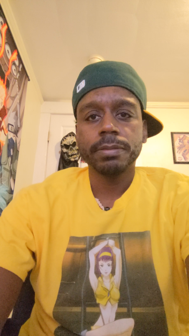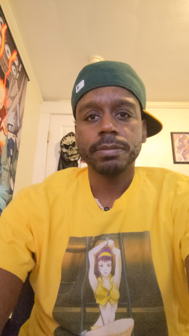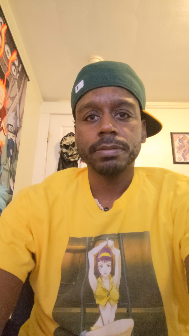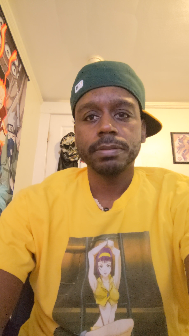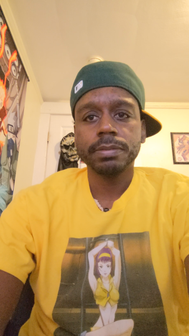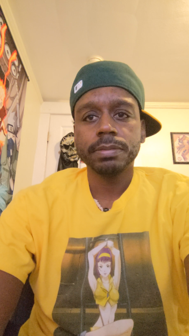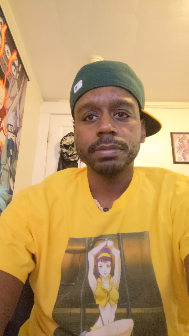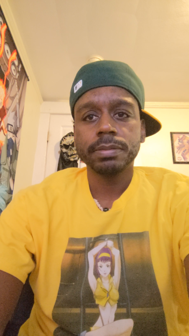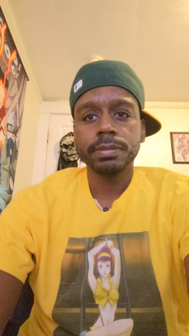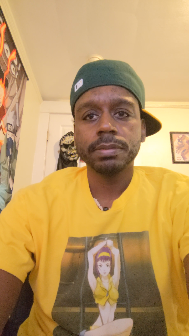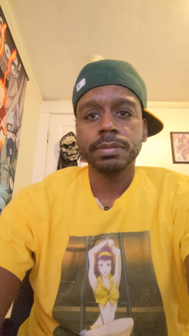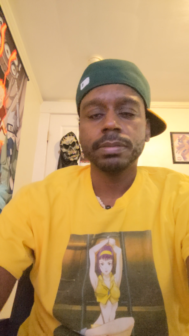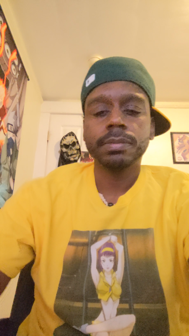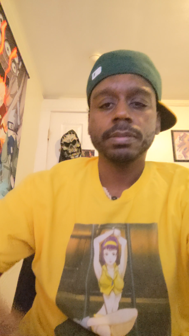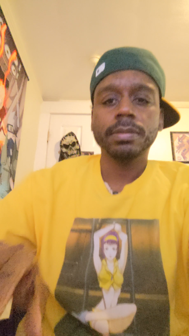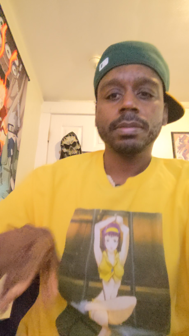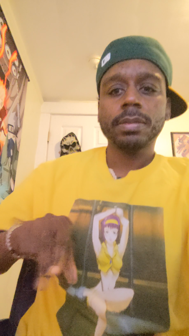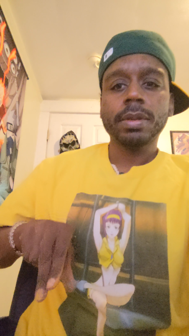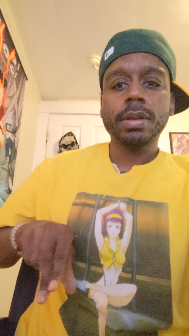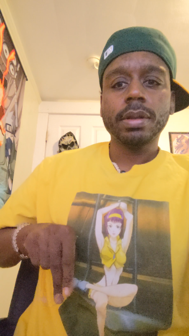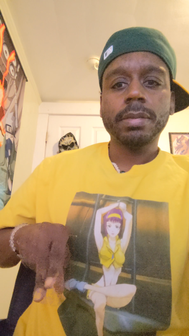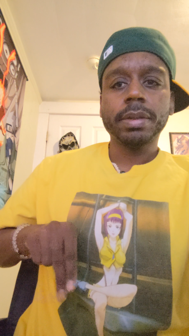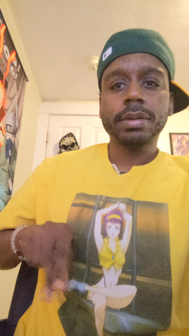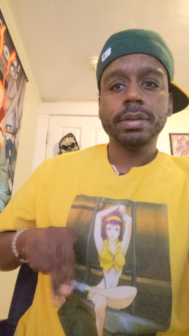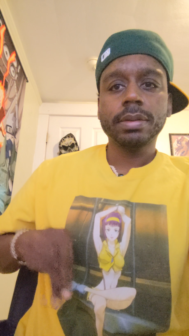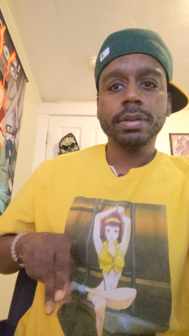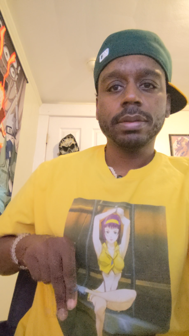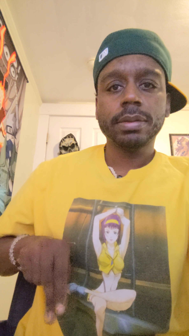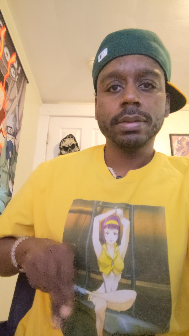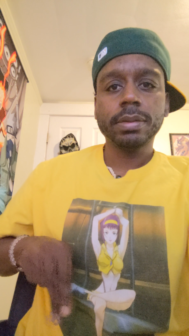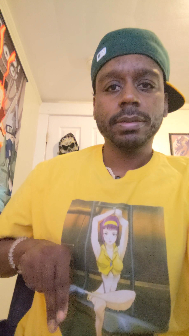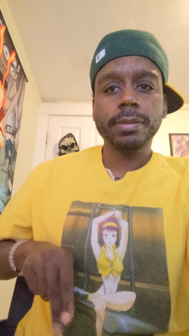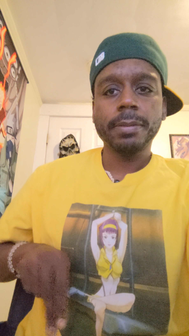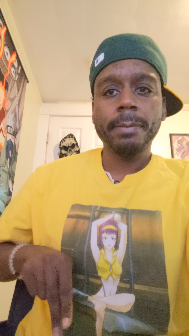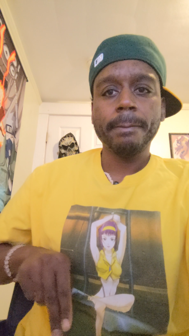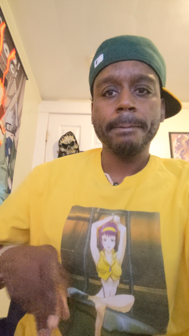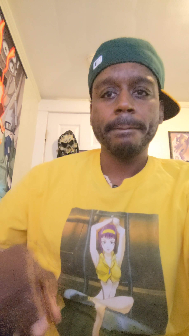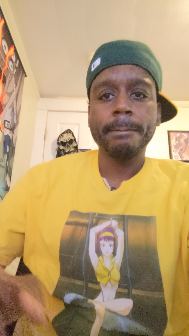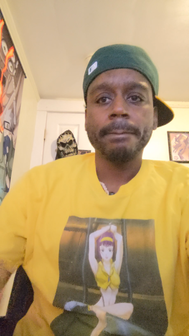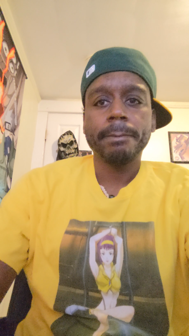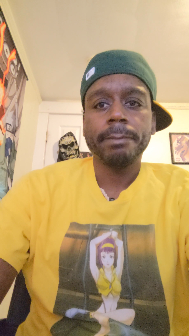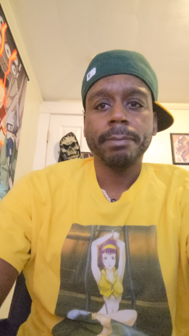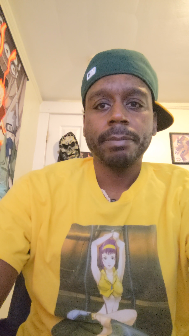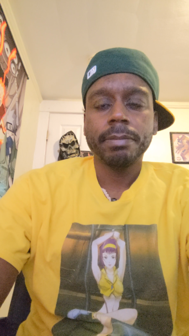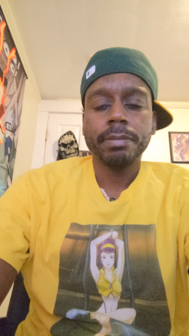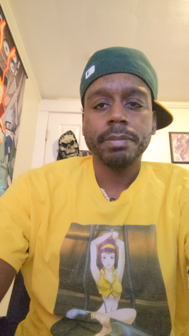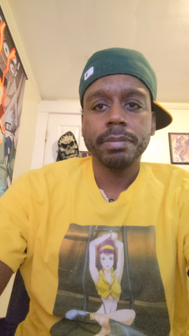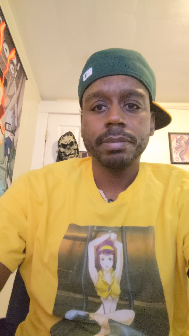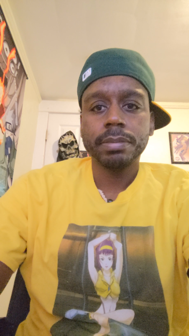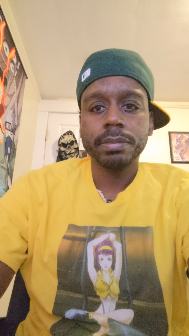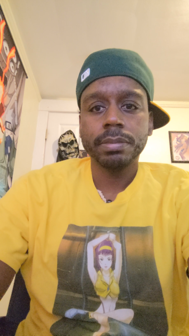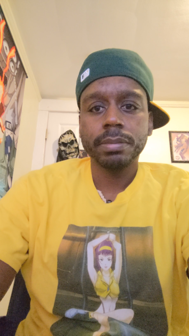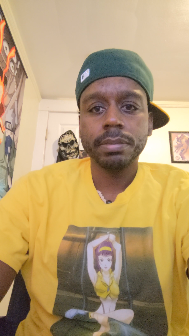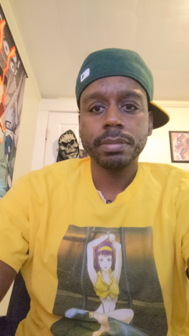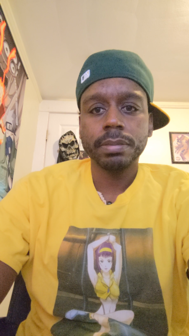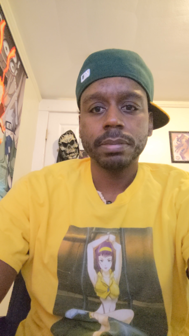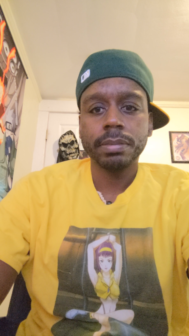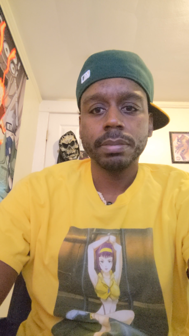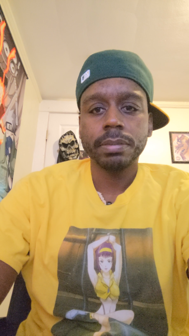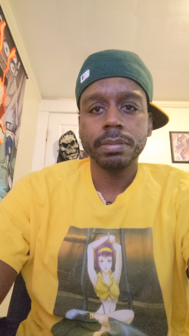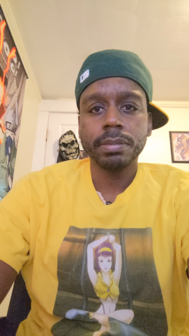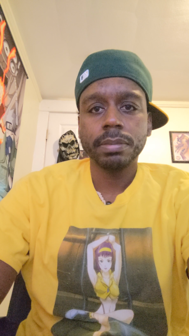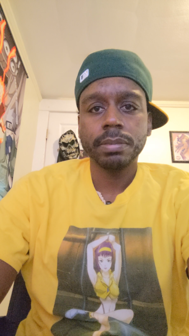diaper